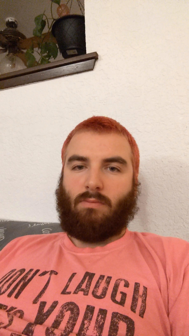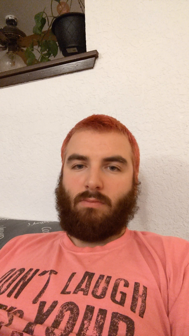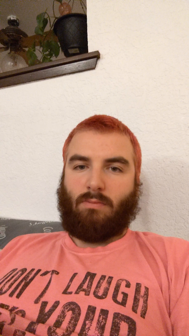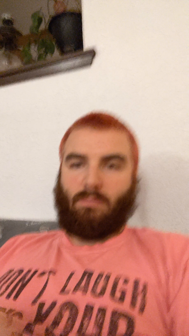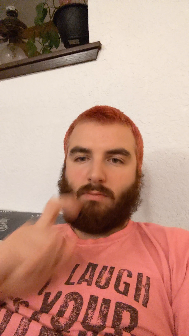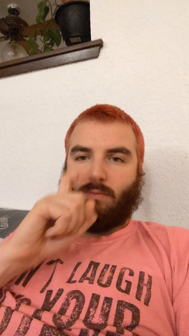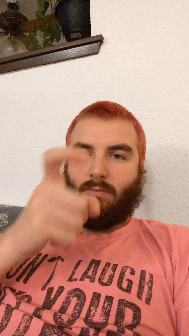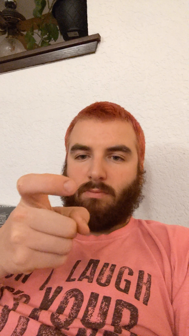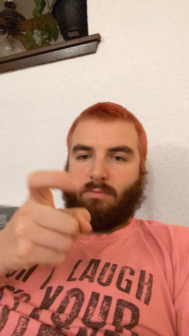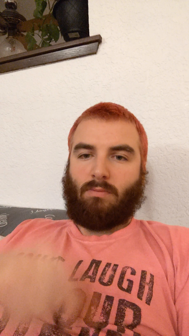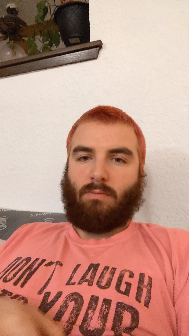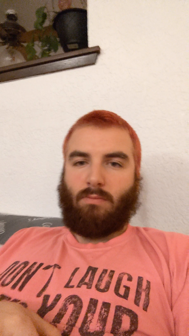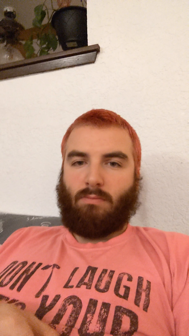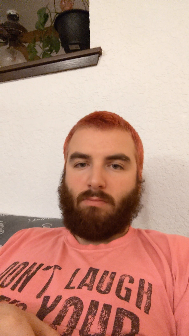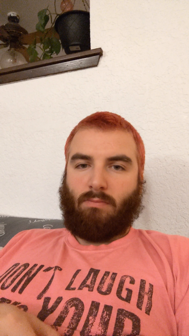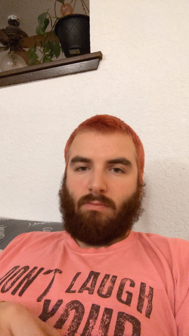present